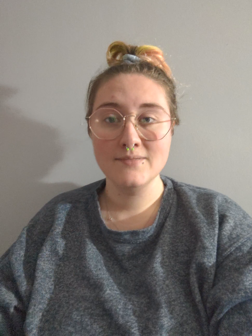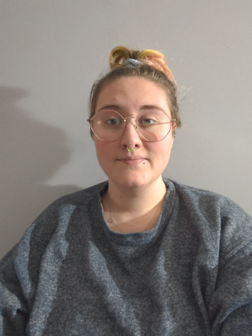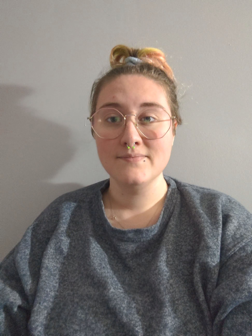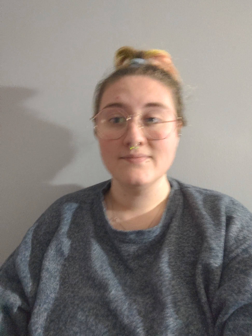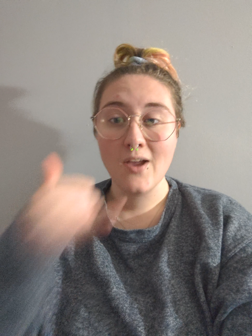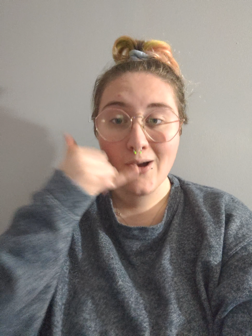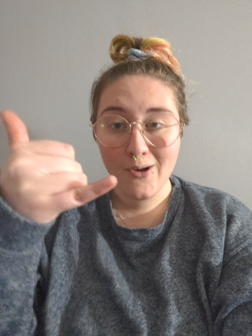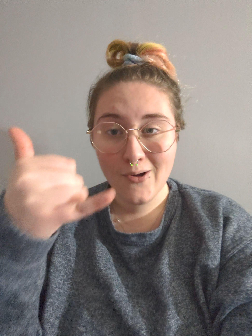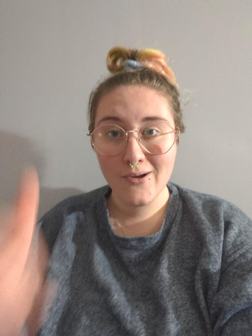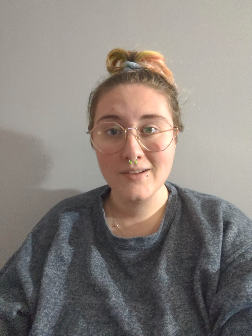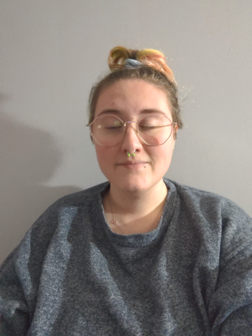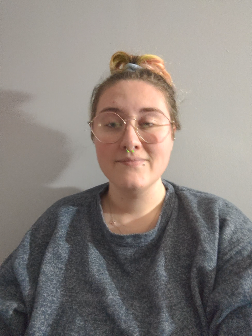call on the phone